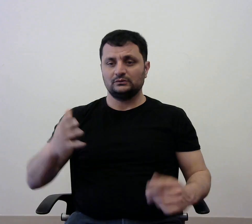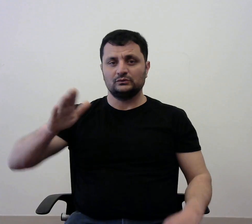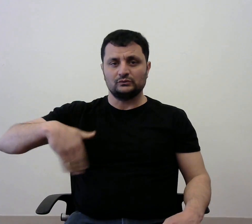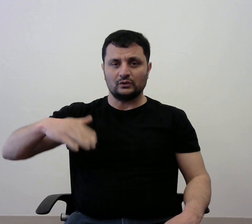sonra